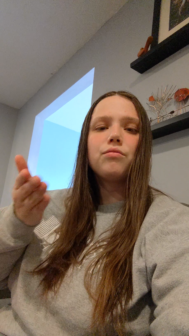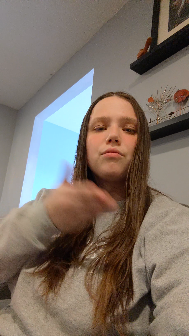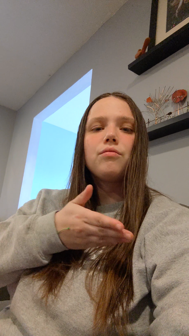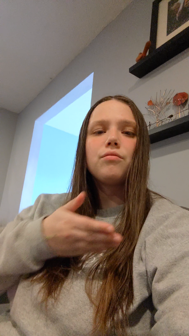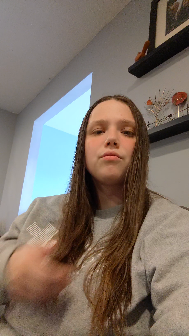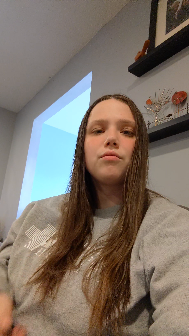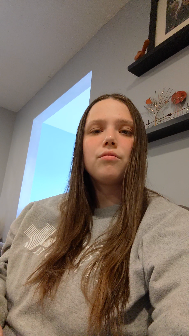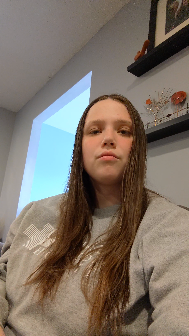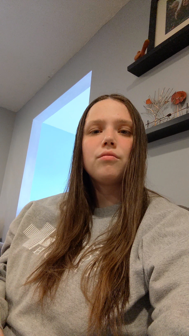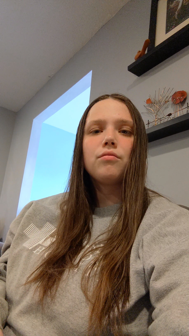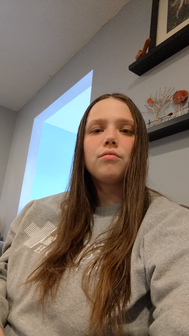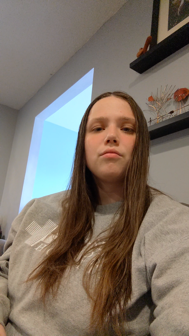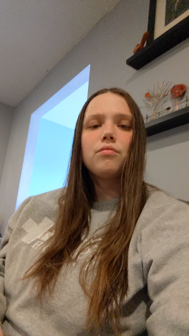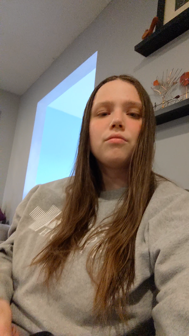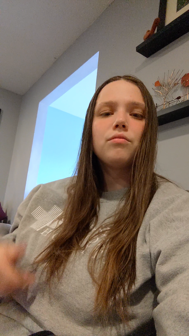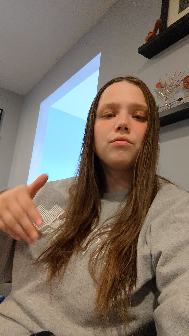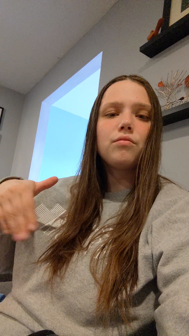pants